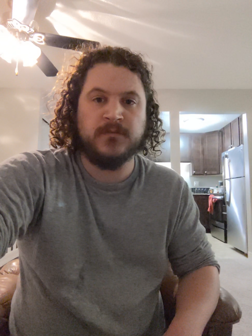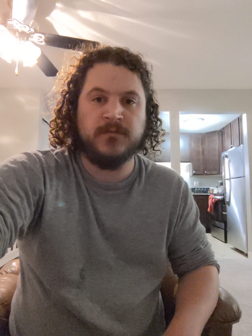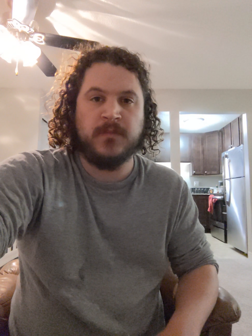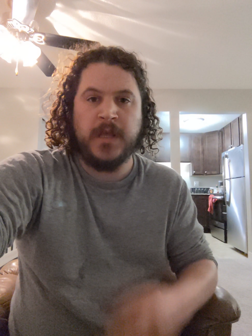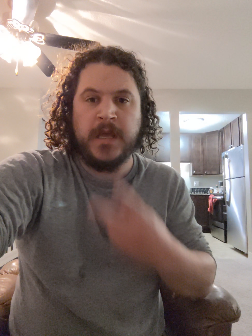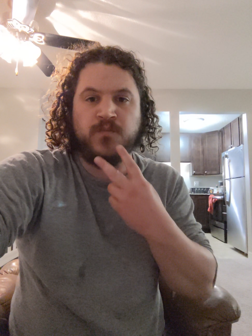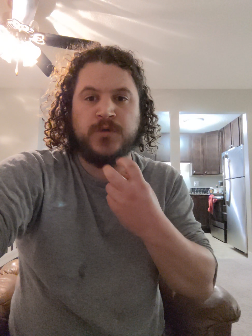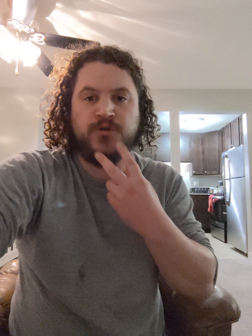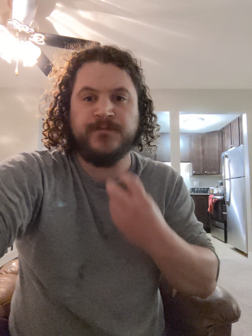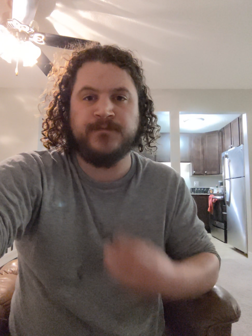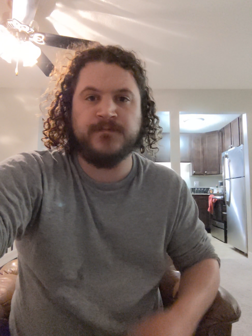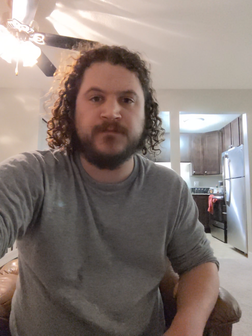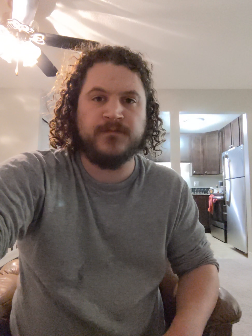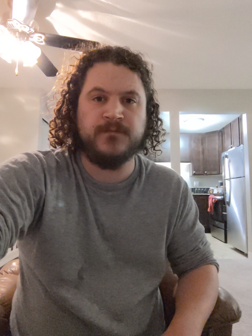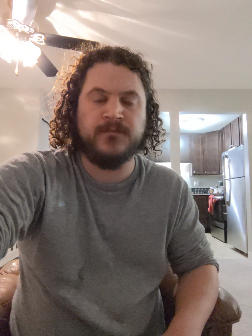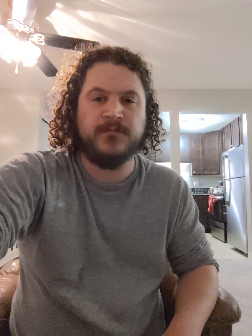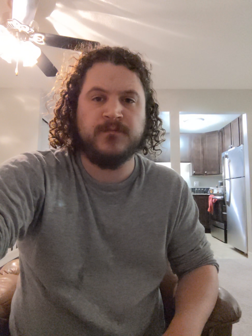underwear